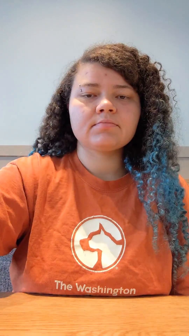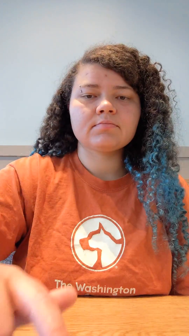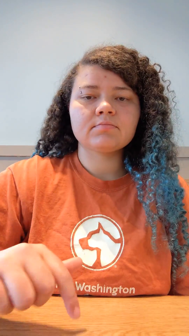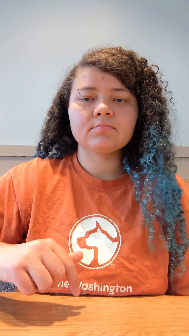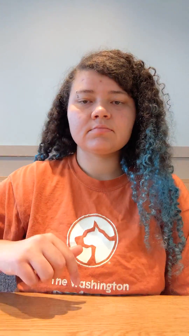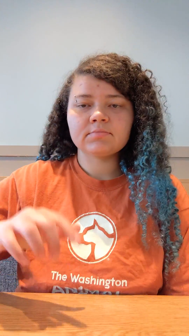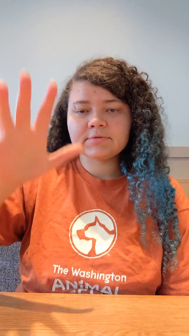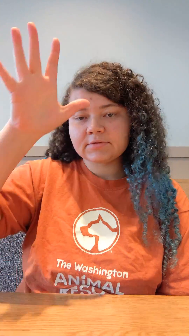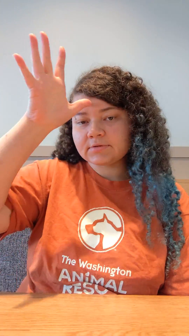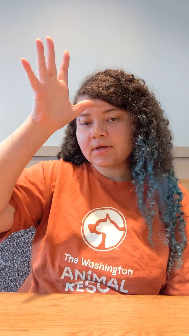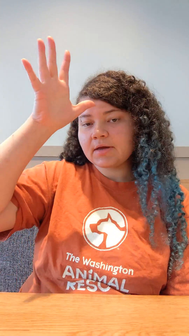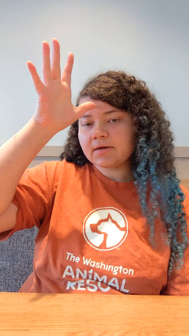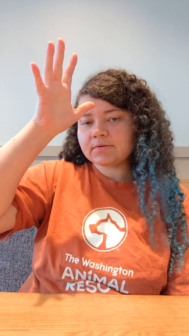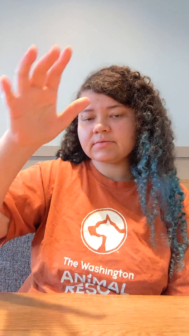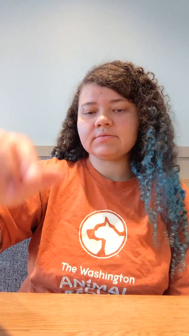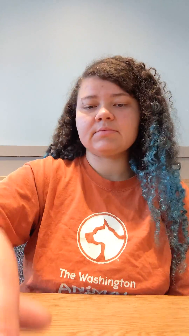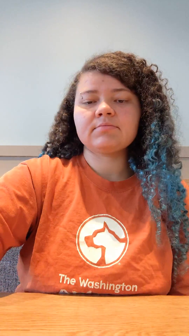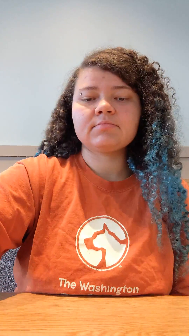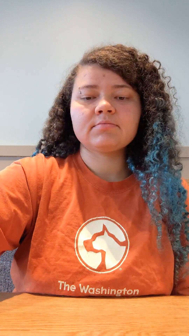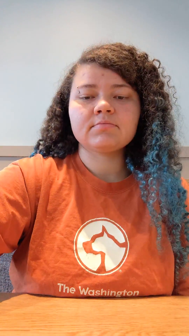daddy